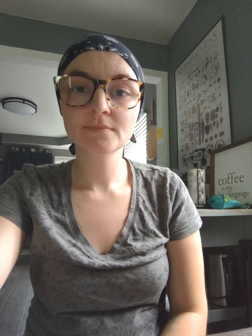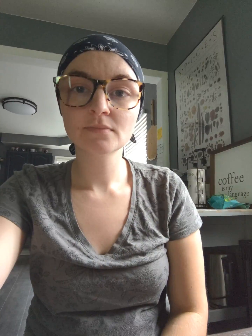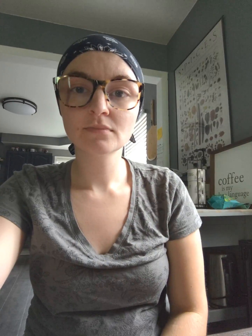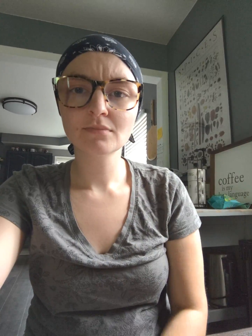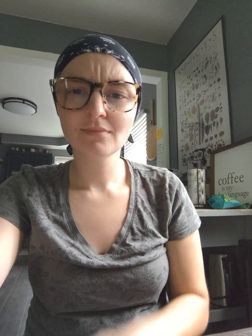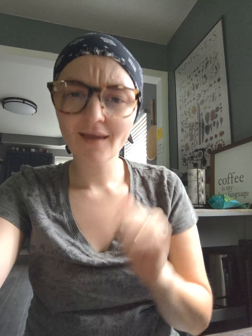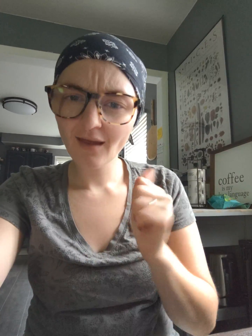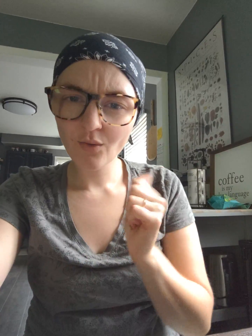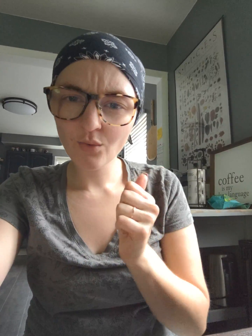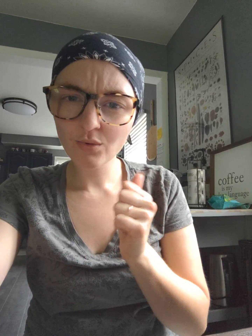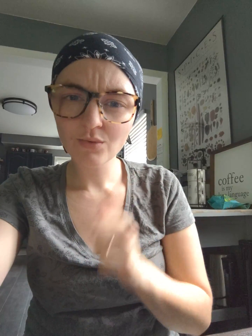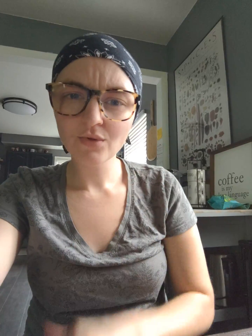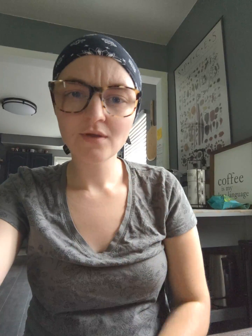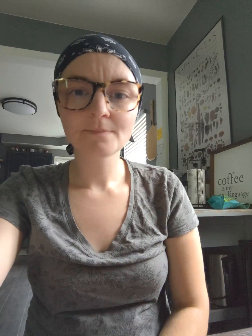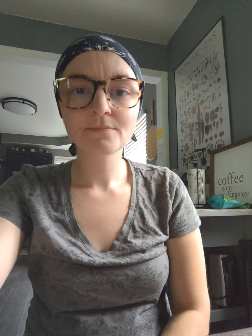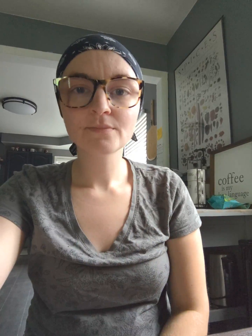how